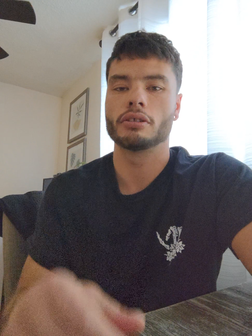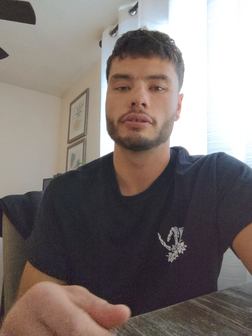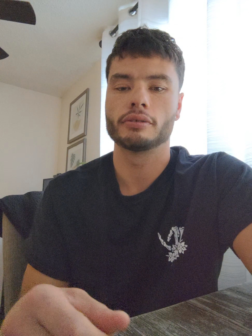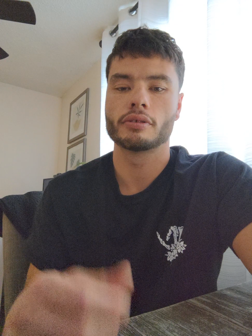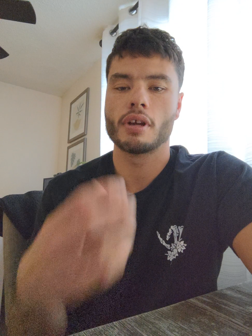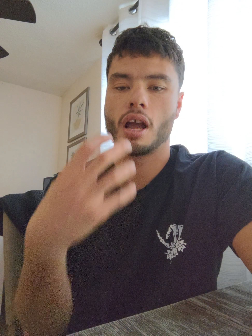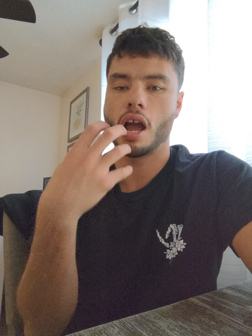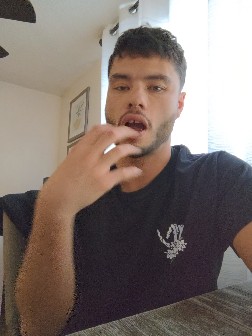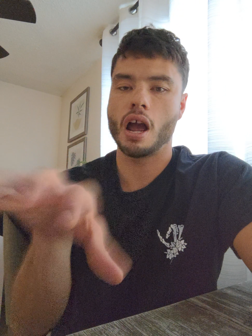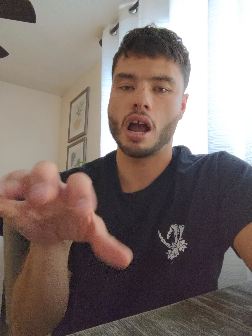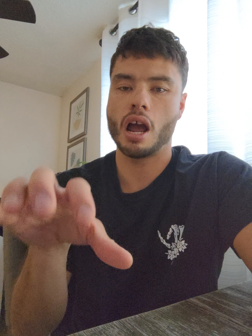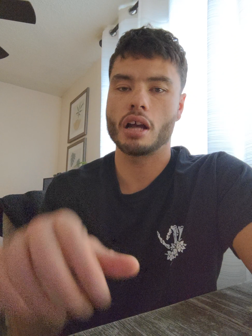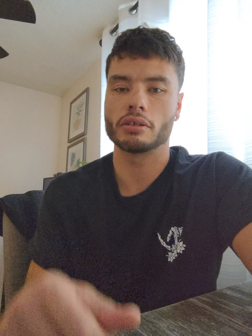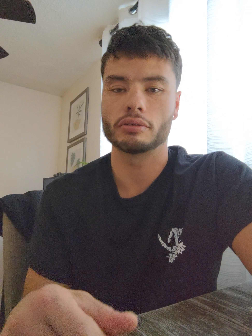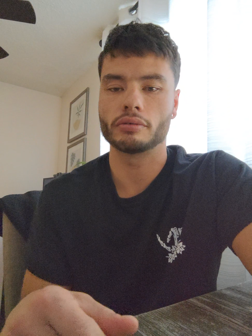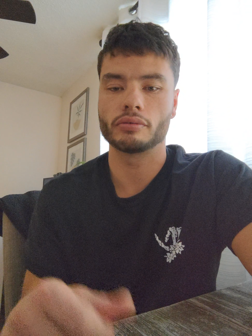hot